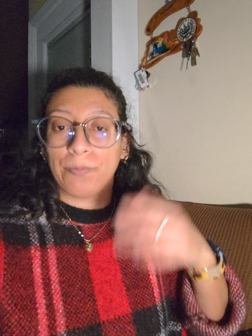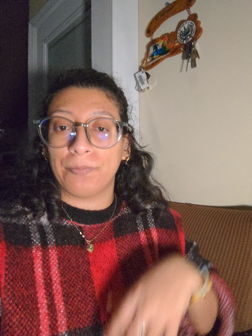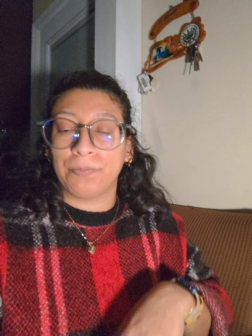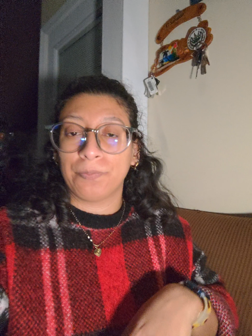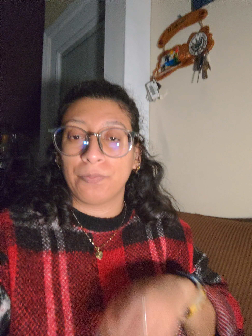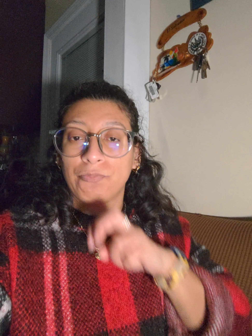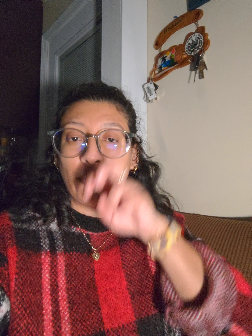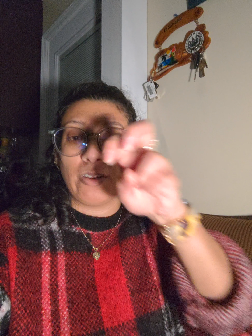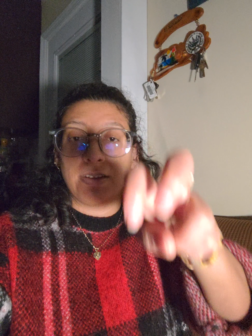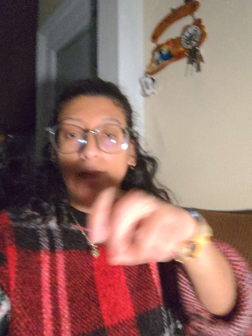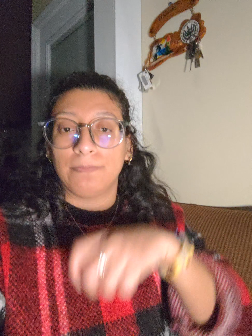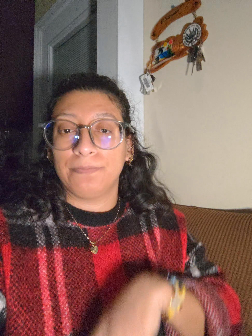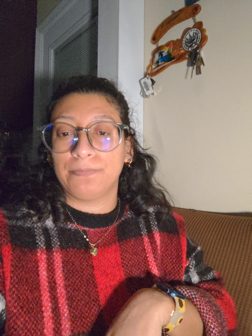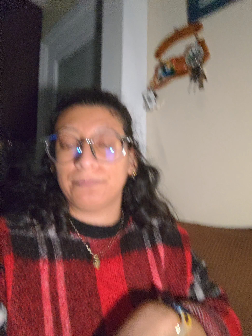ride